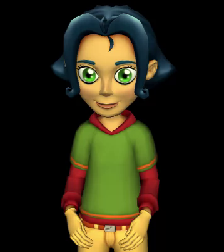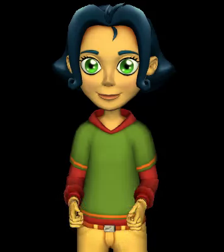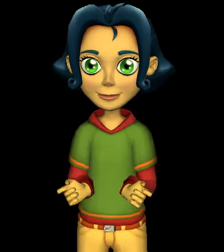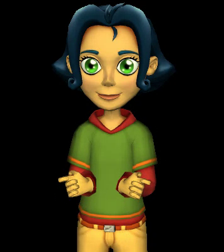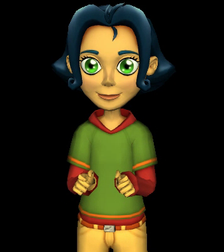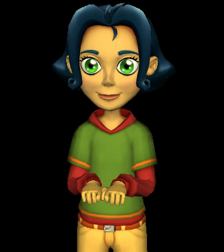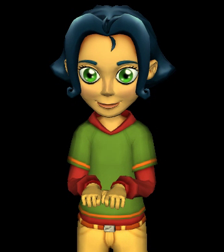مغلق